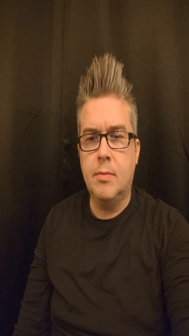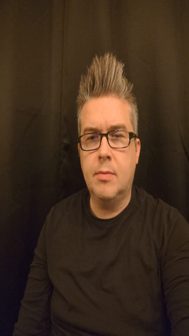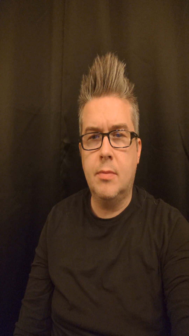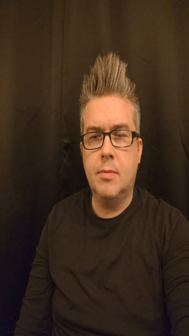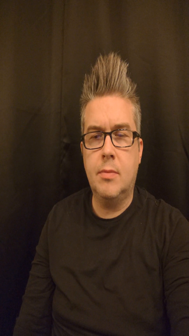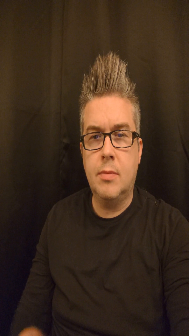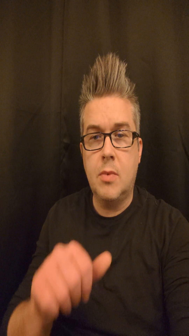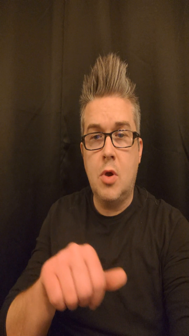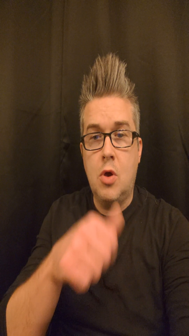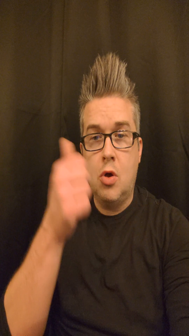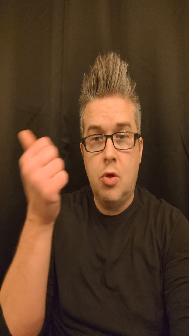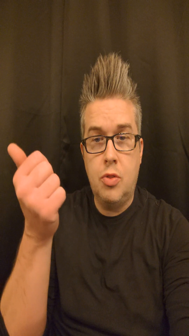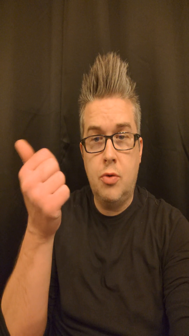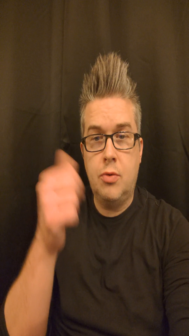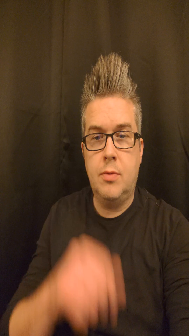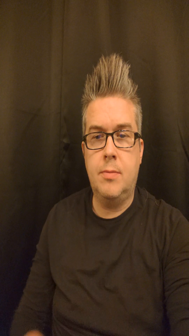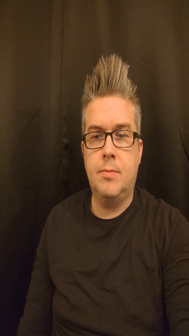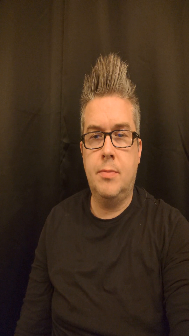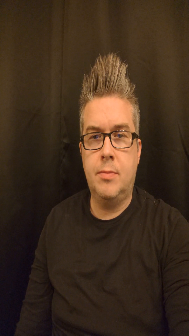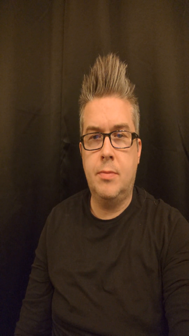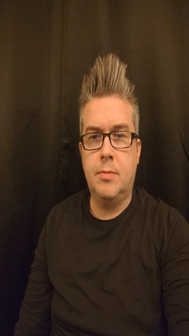another